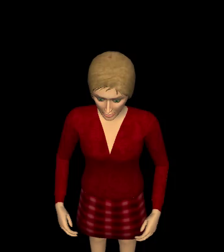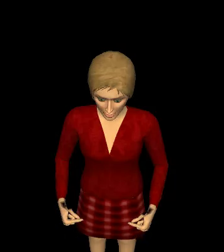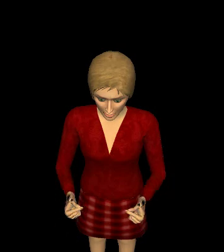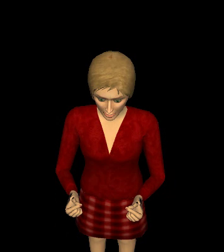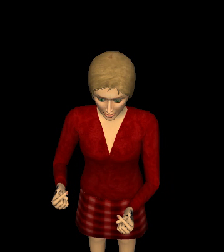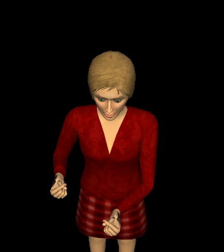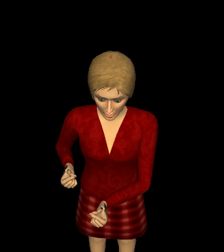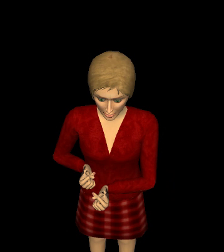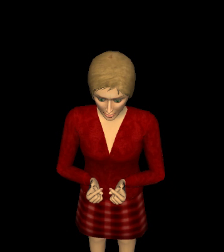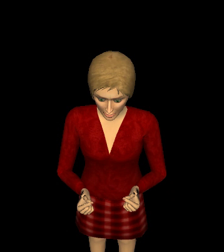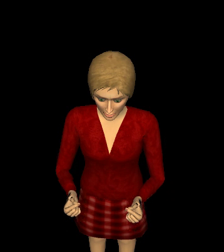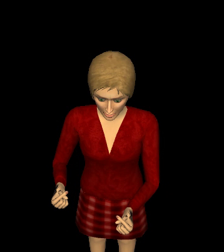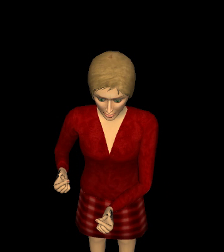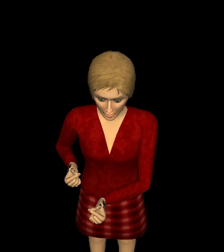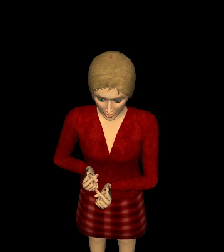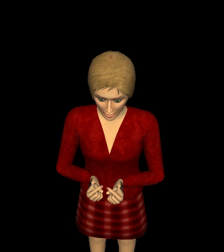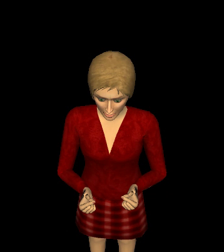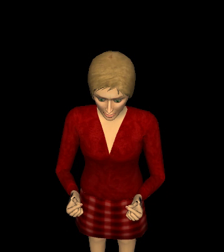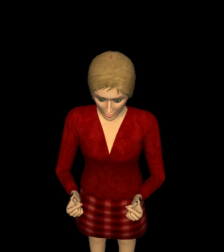اقتصاد